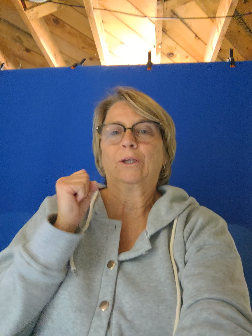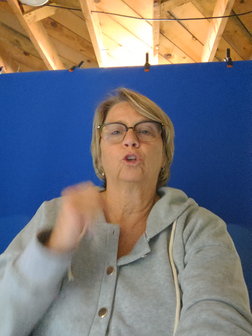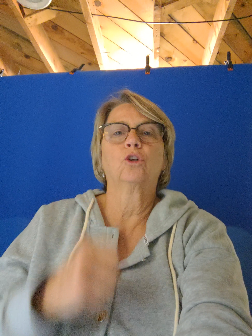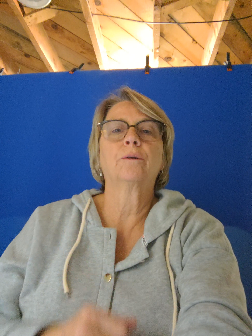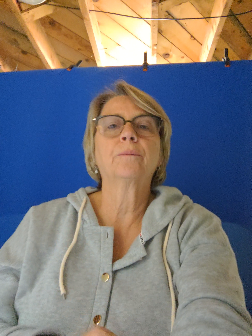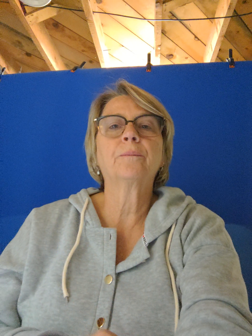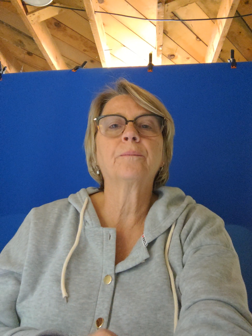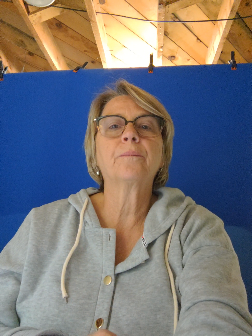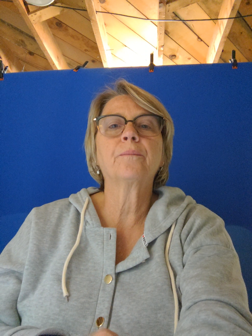refrigerator